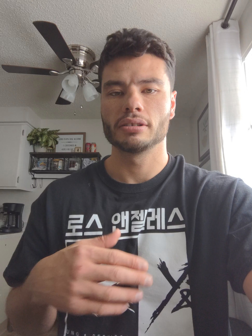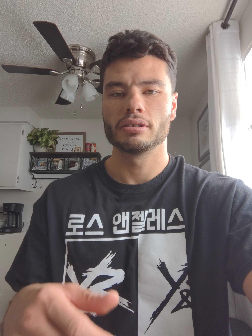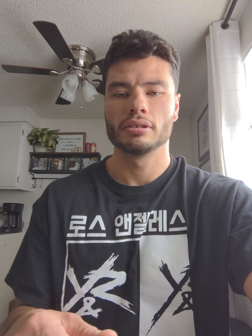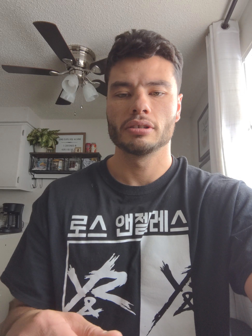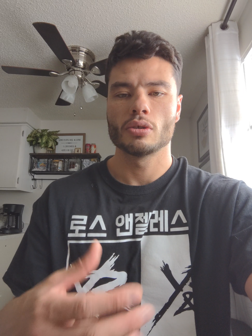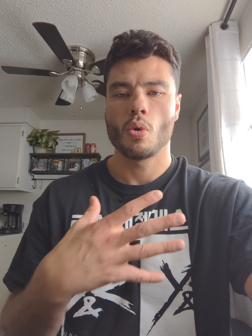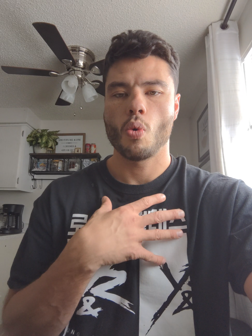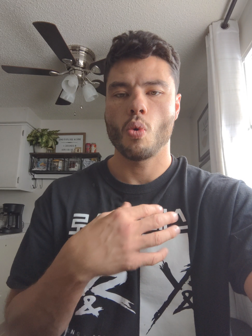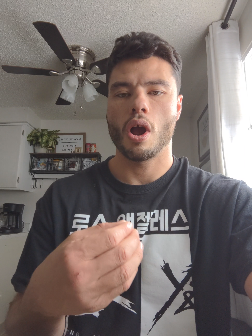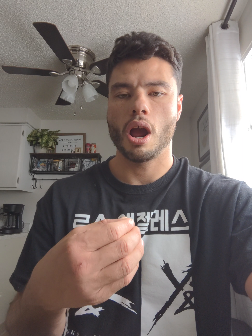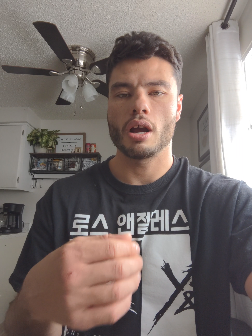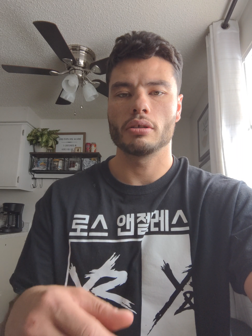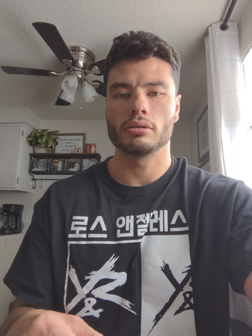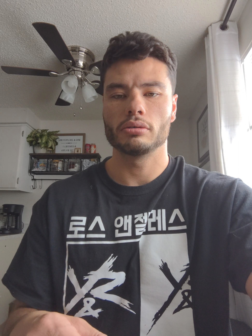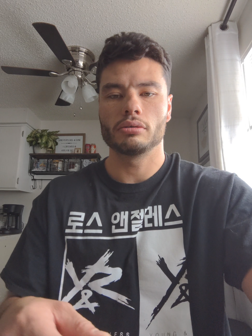white